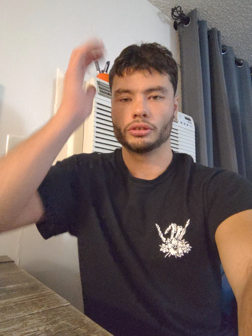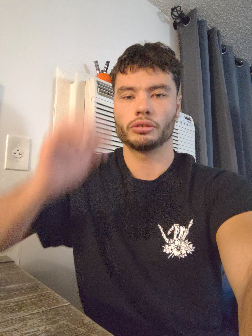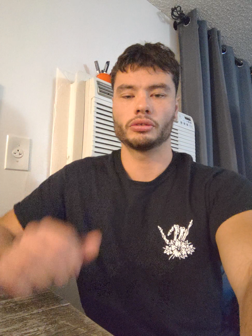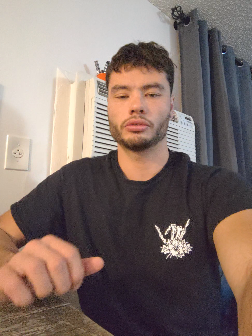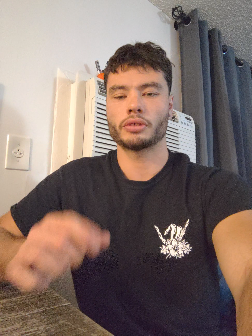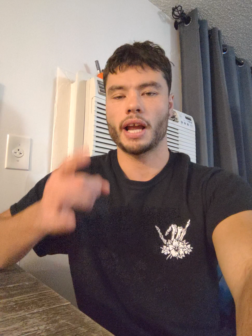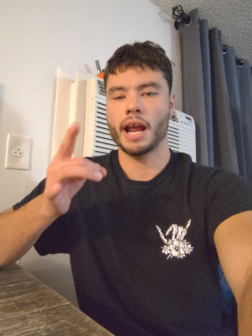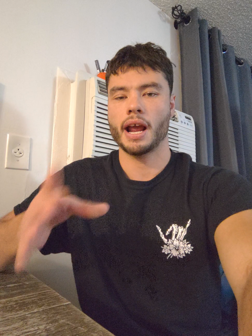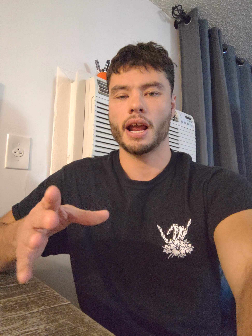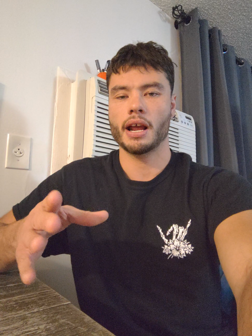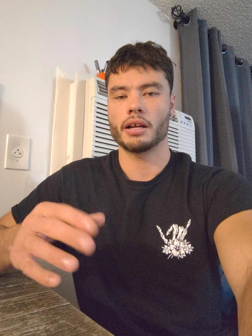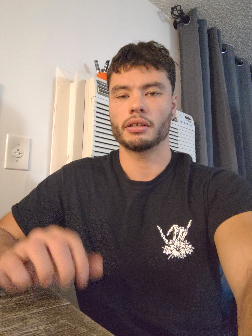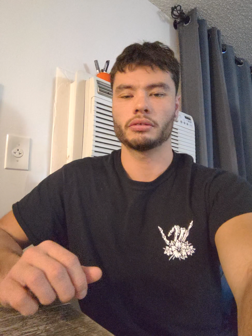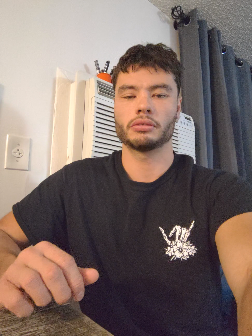hate